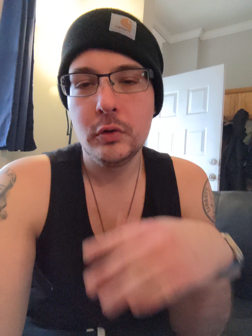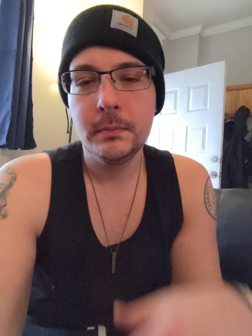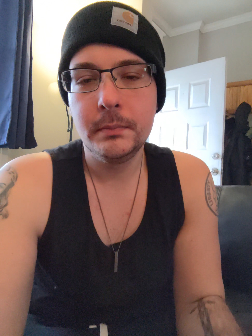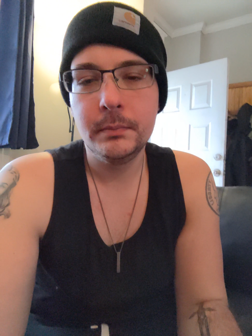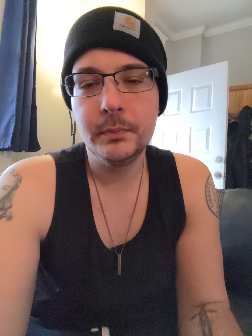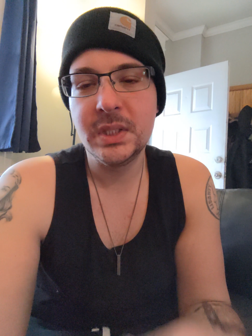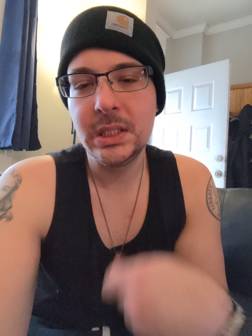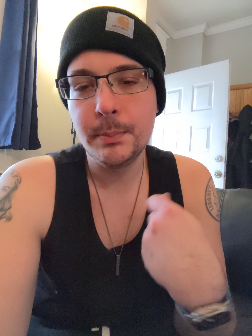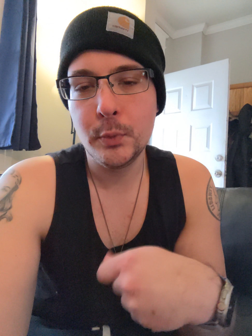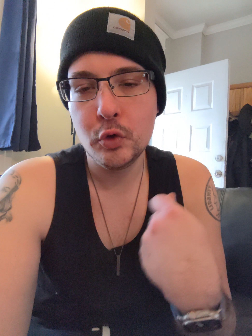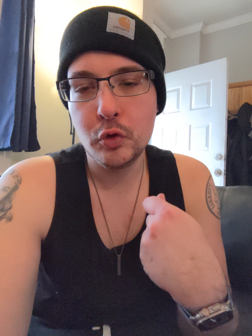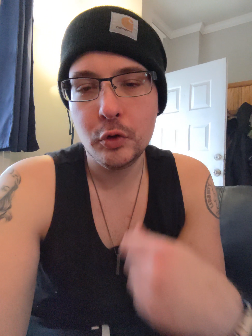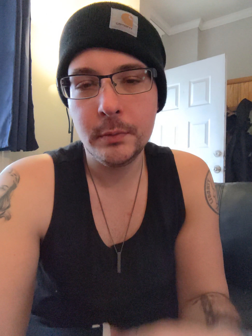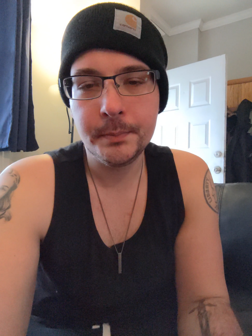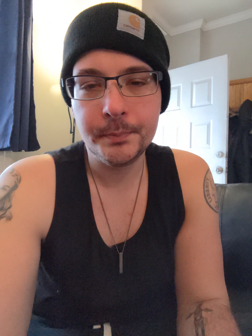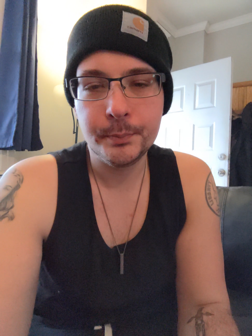zipper